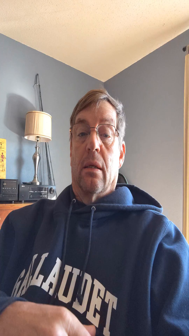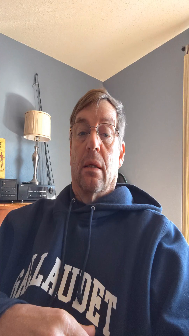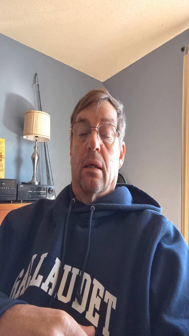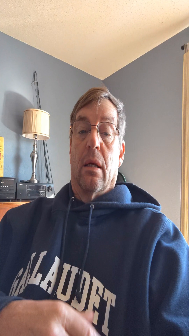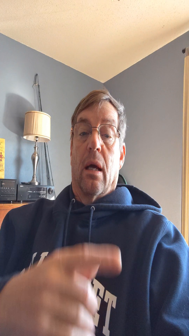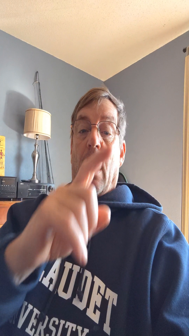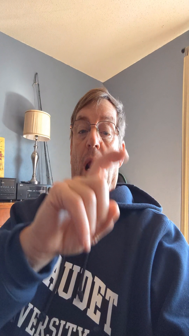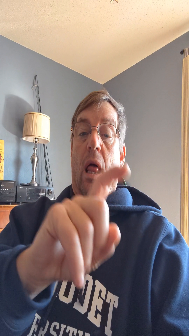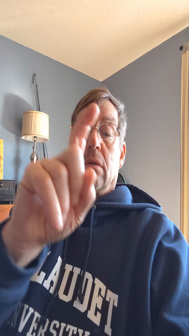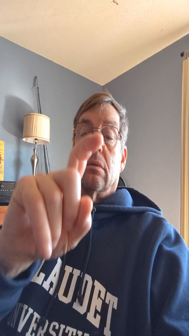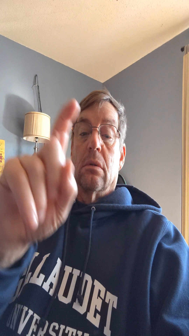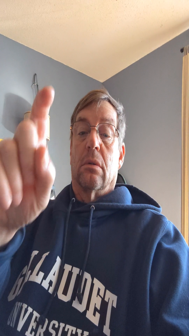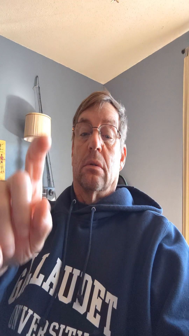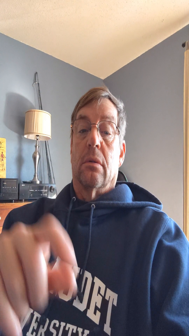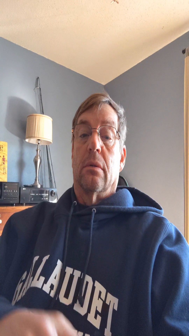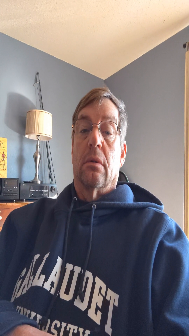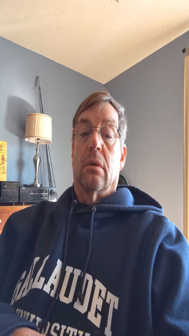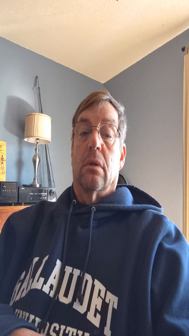closet